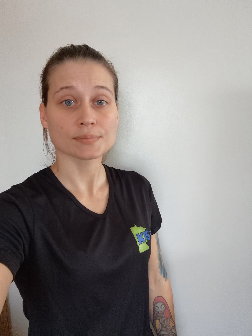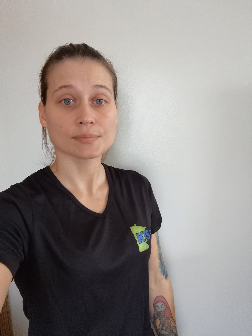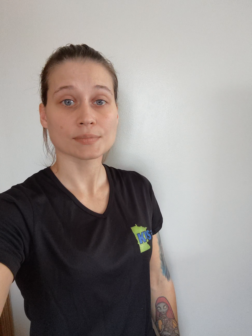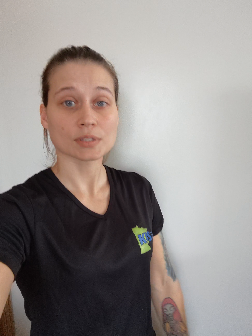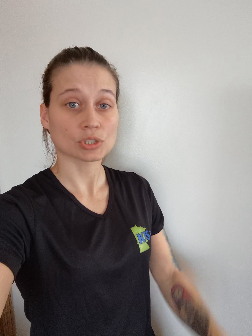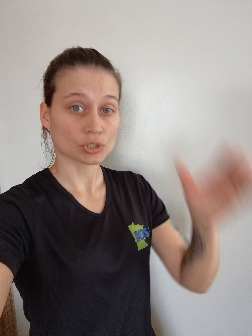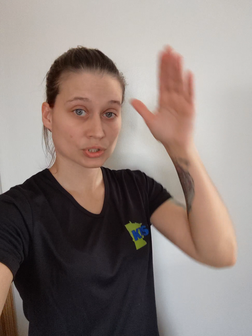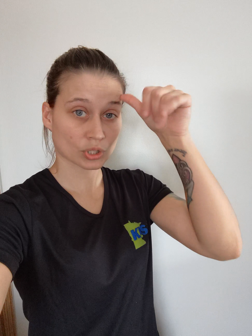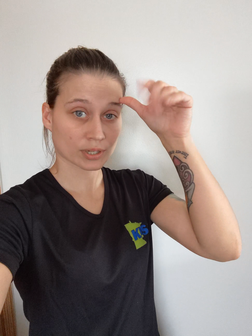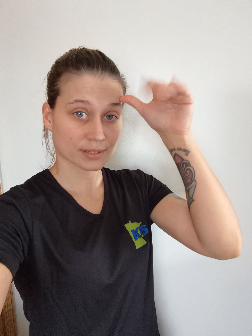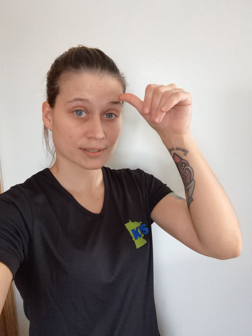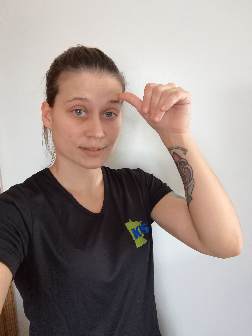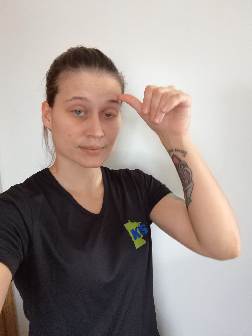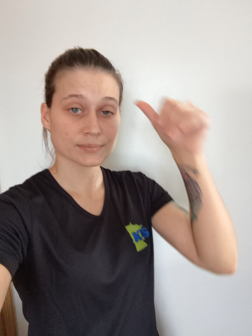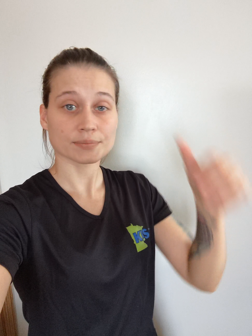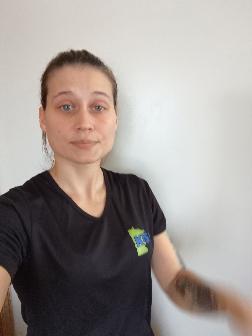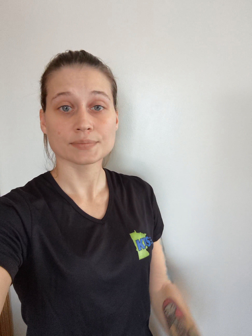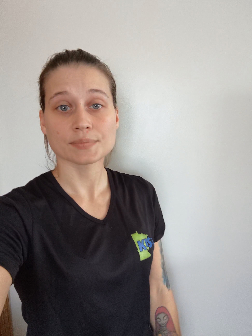donkey